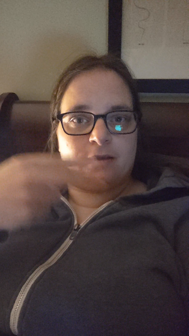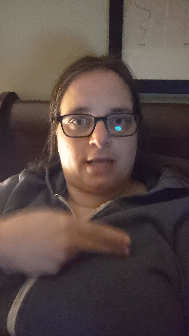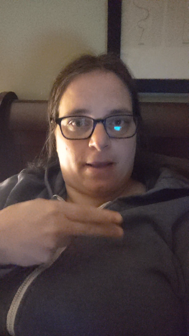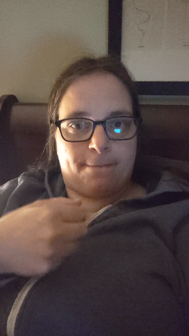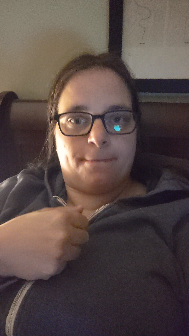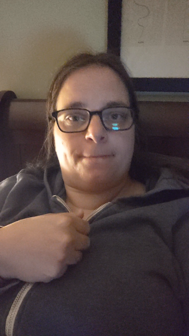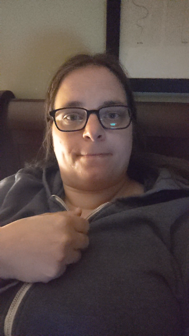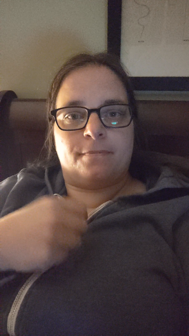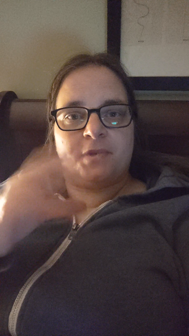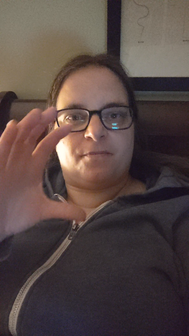bite